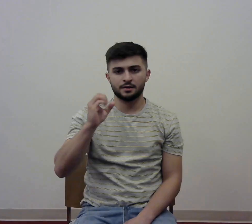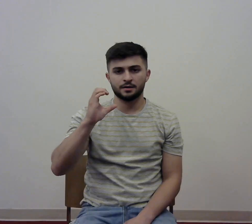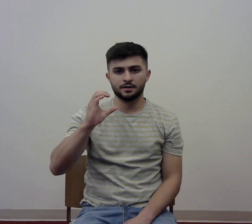S